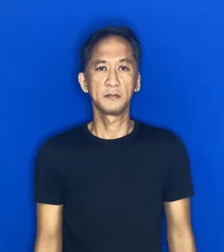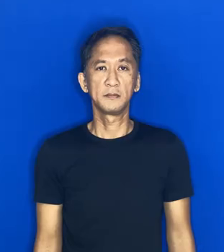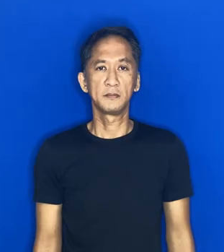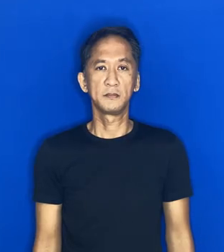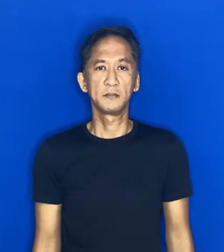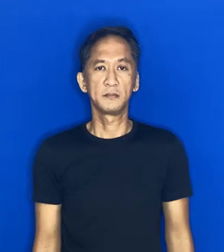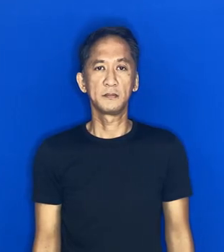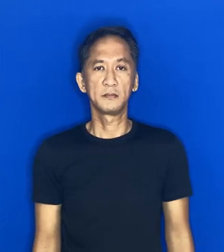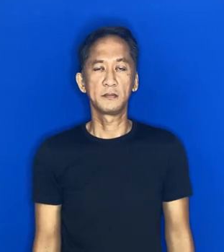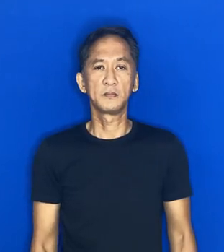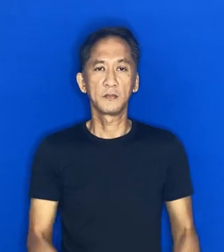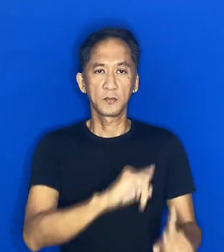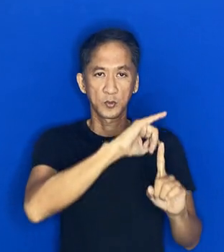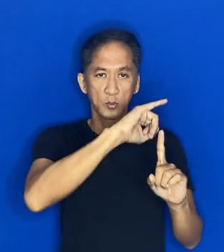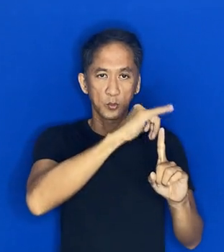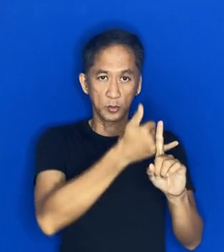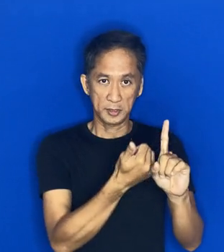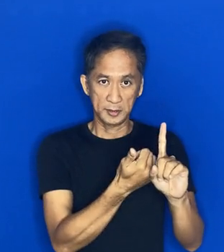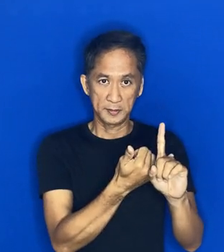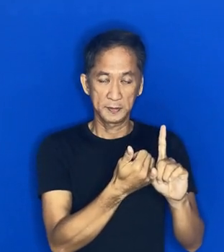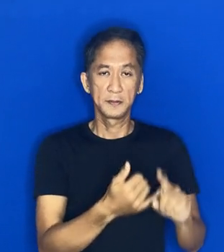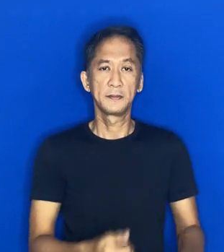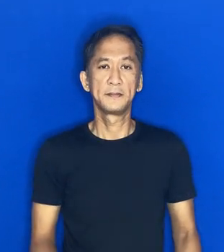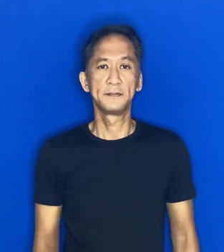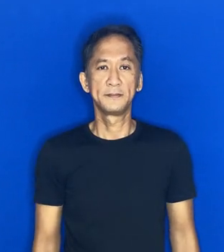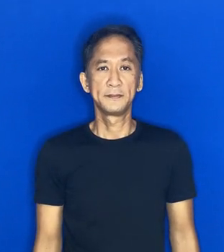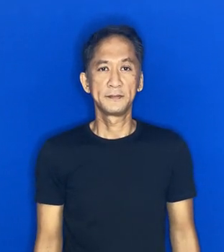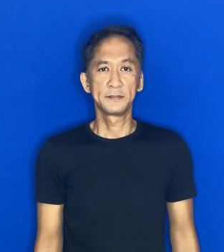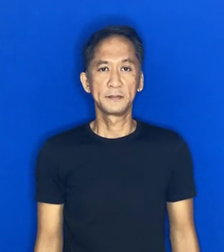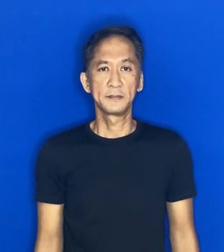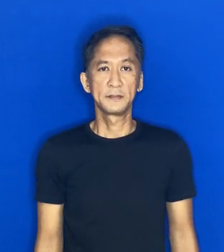july